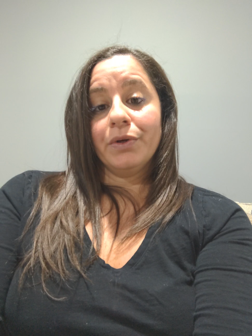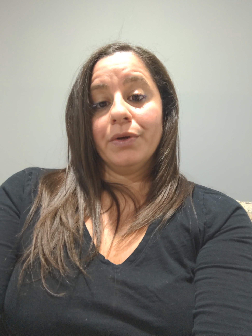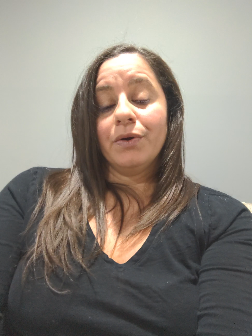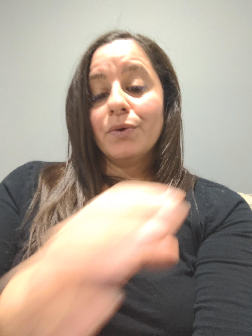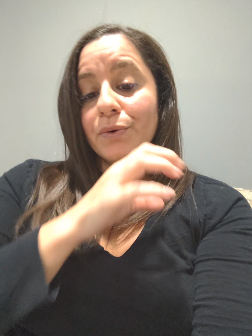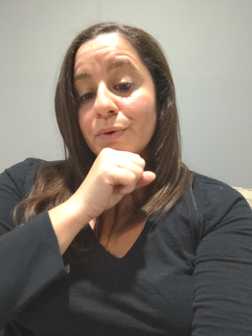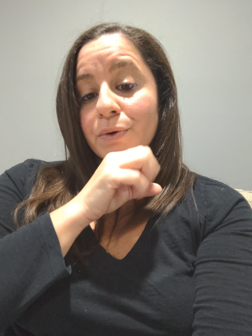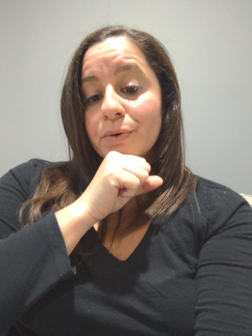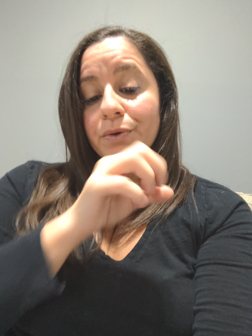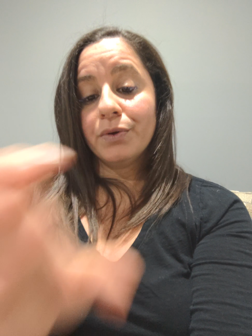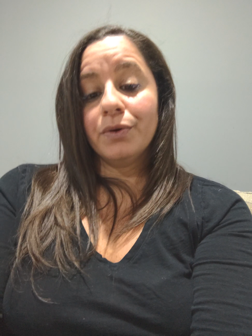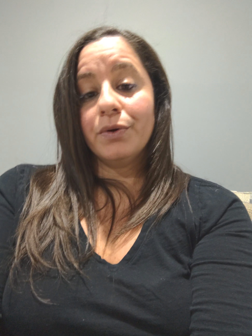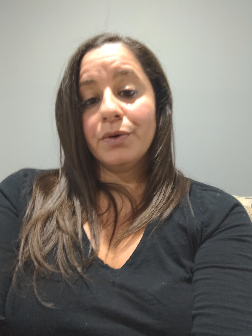orange